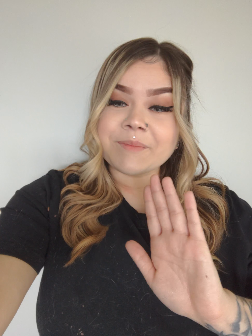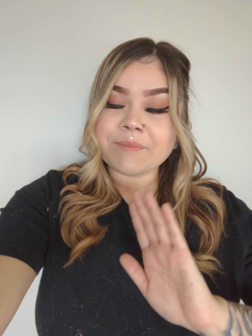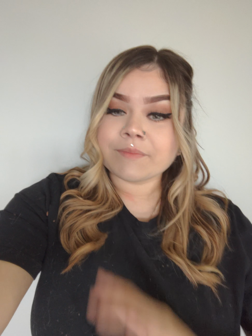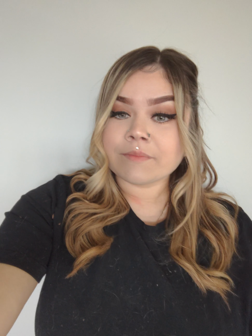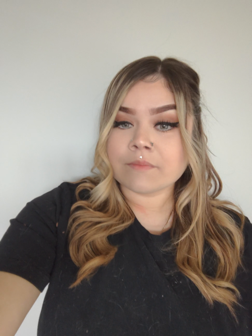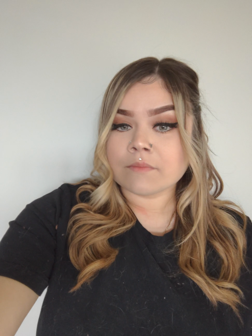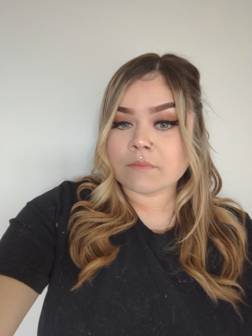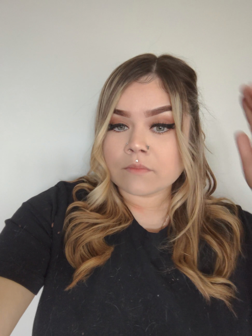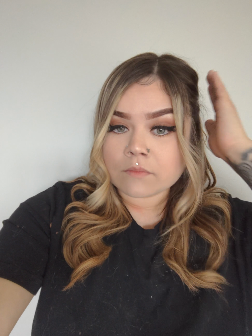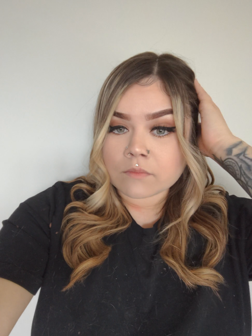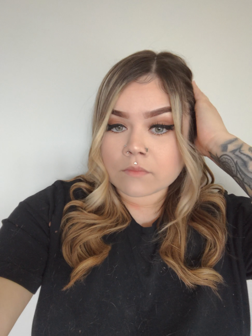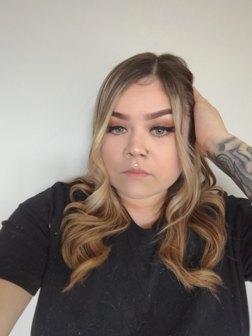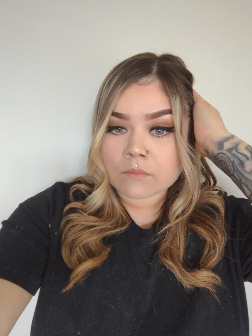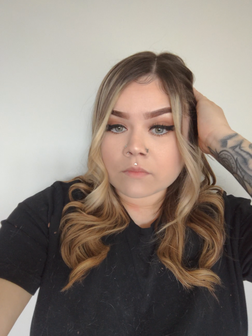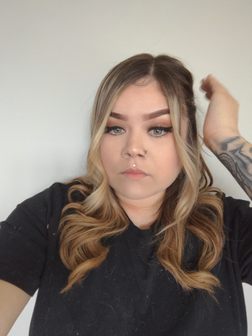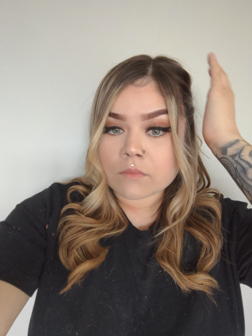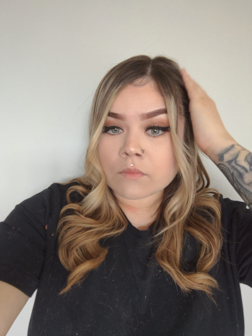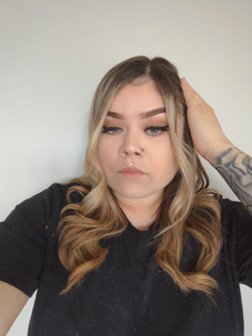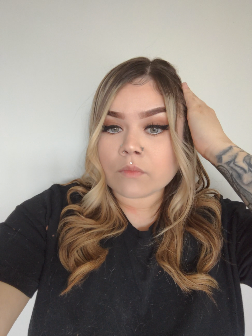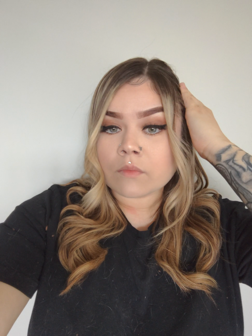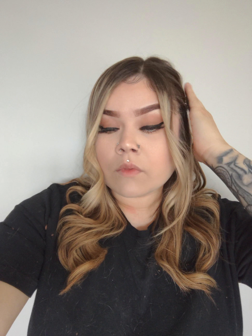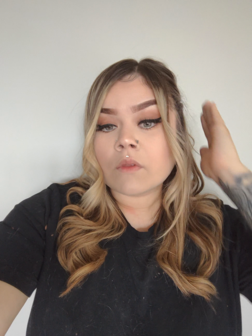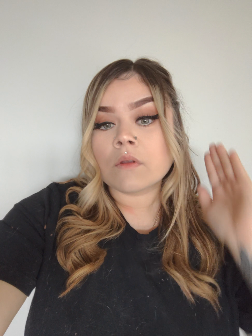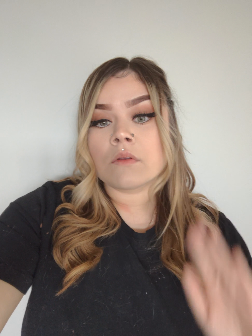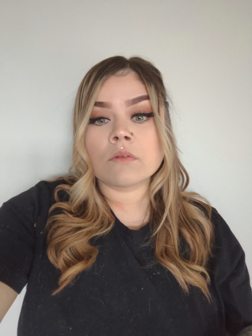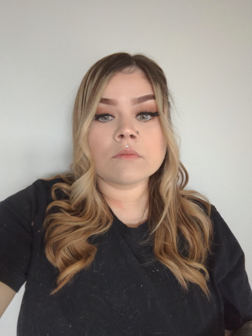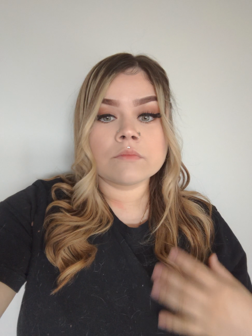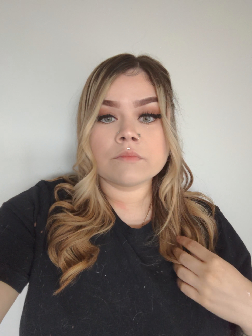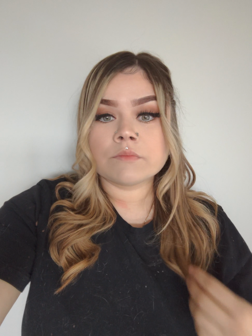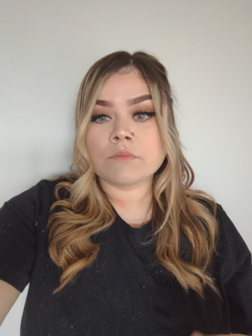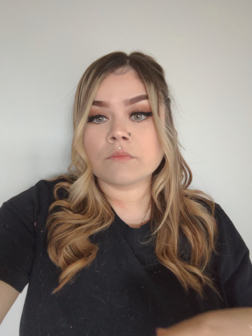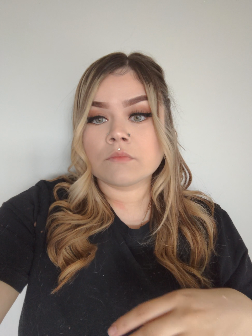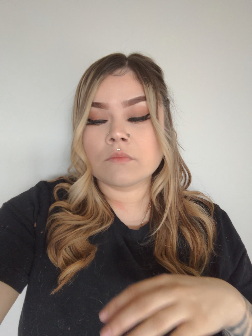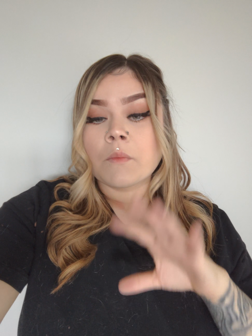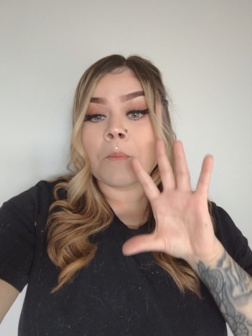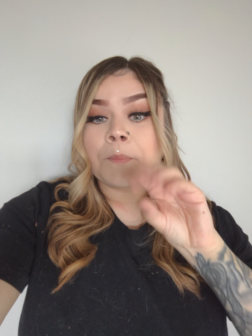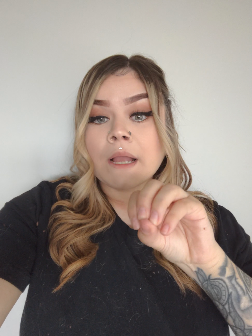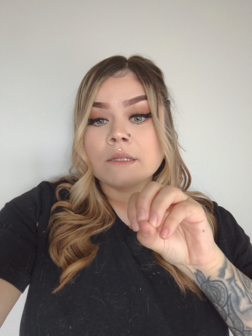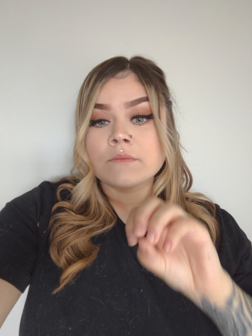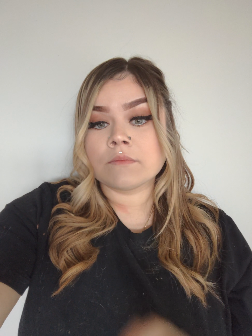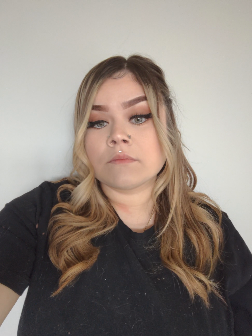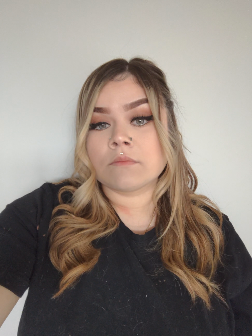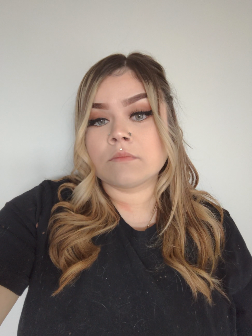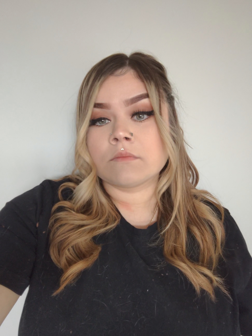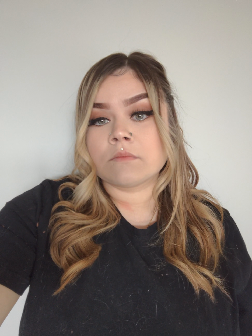bite